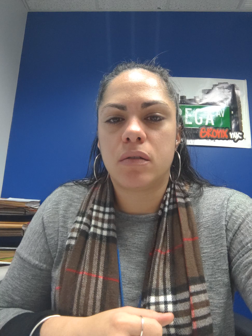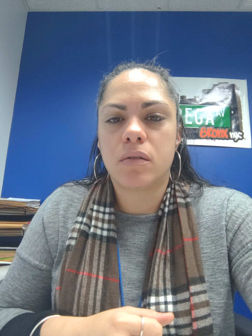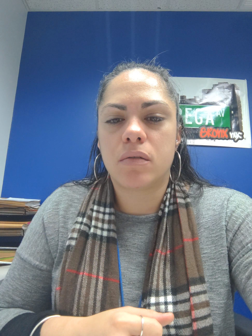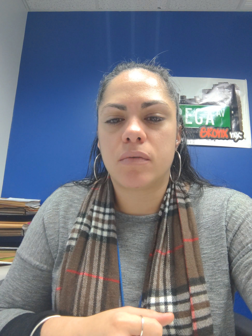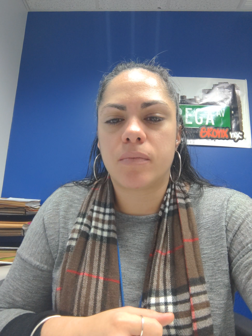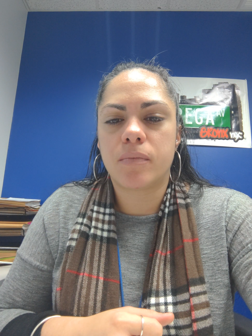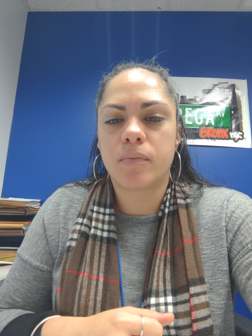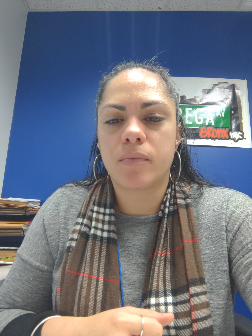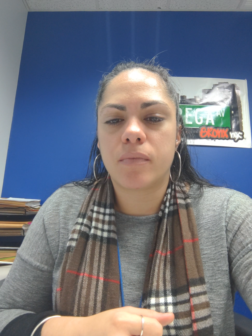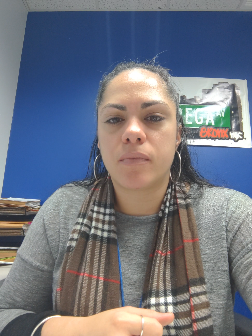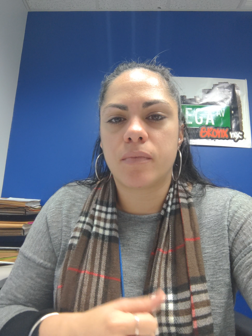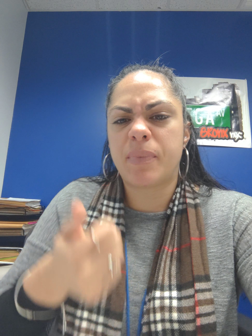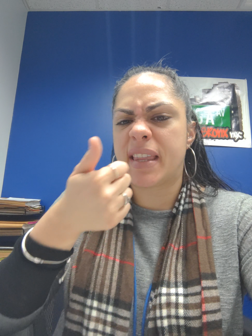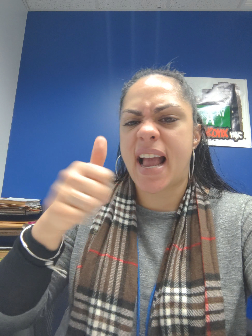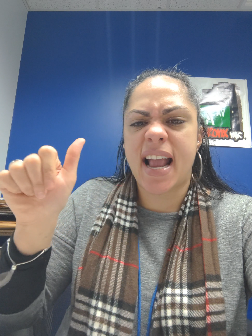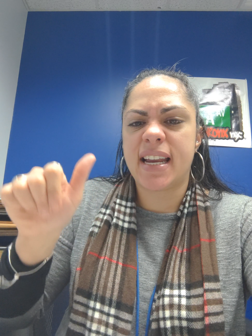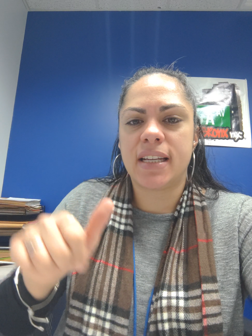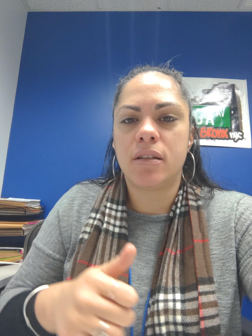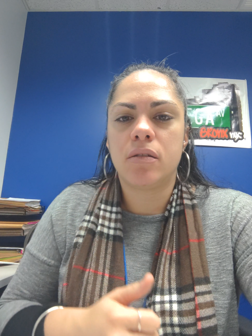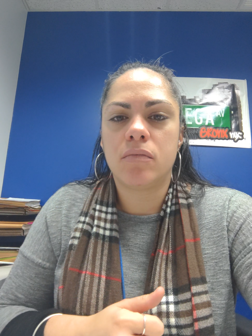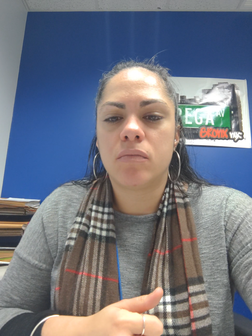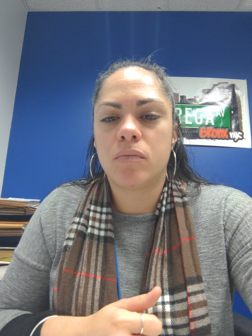any